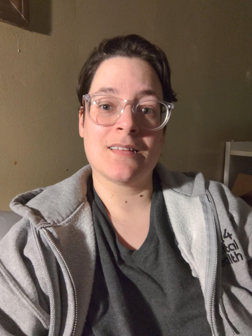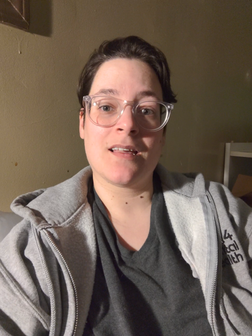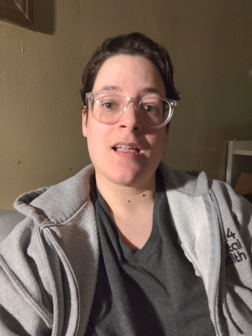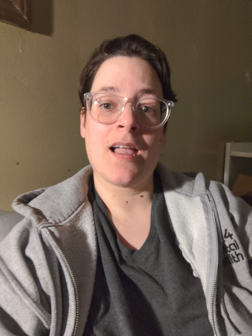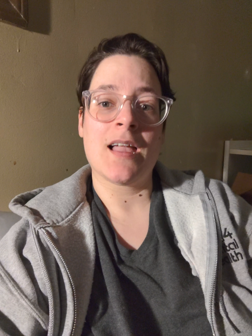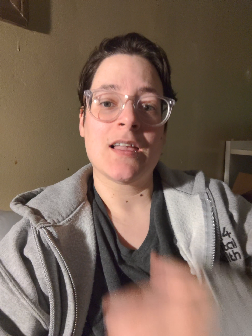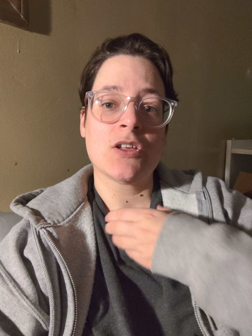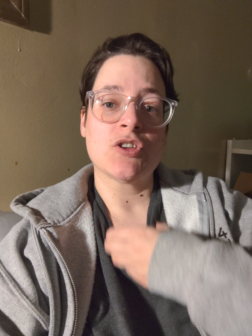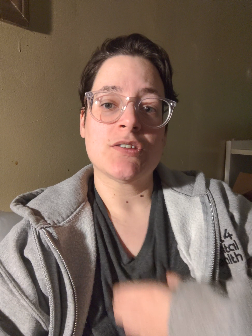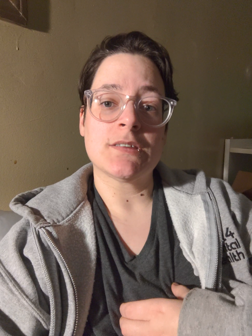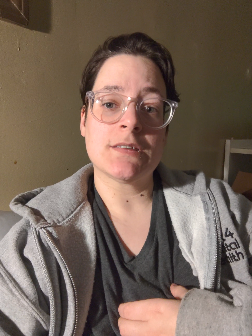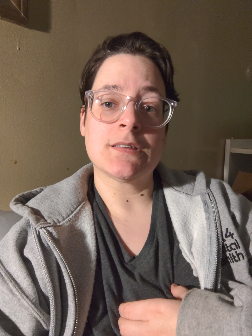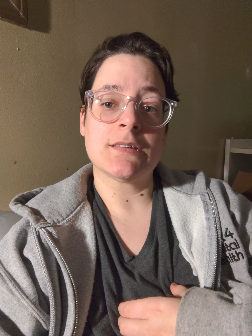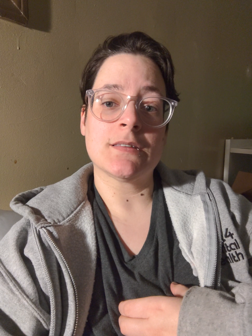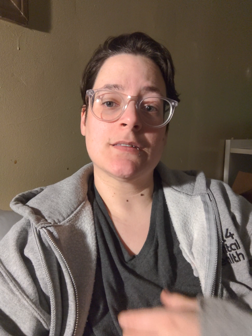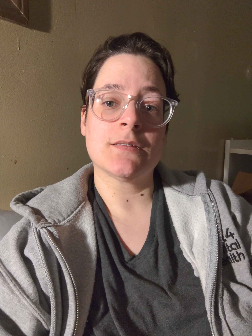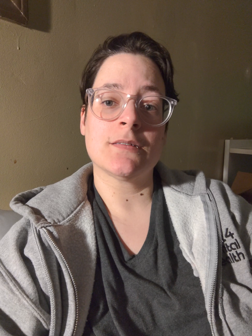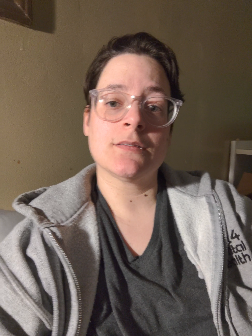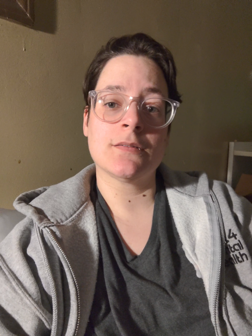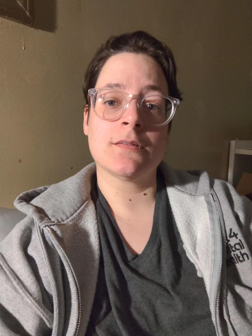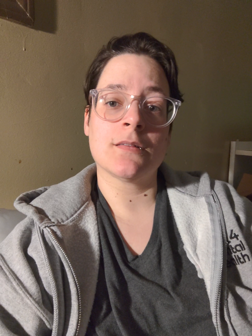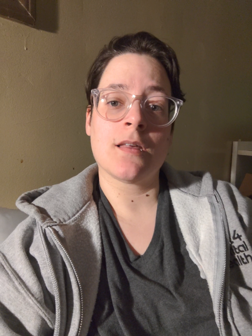hungry